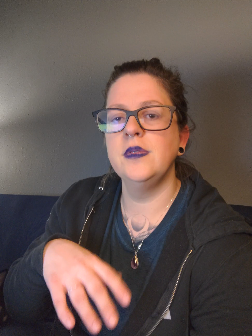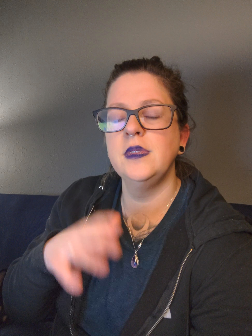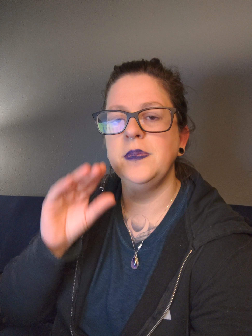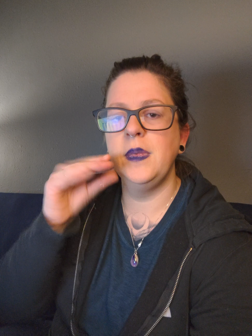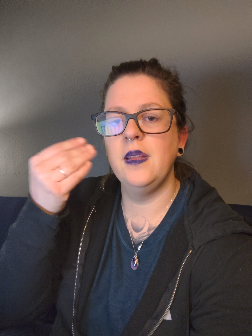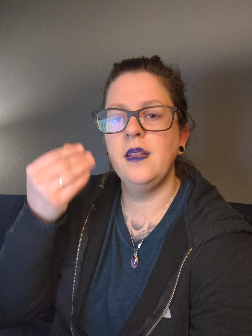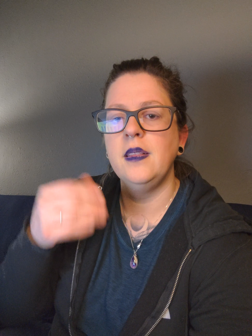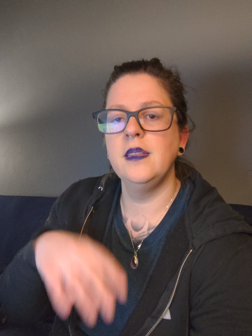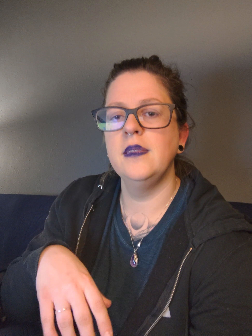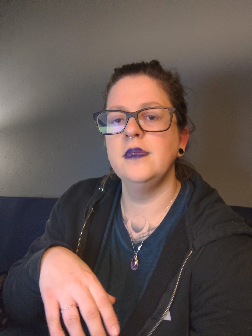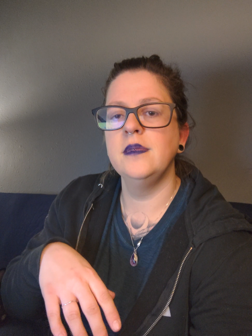smile